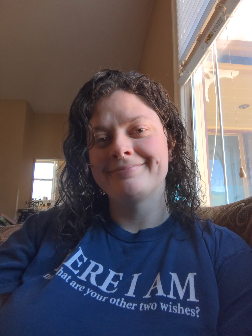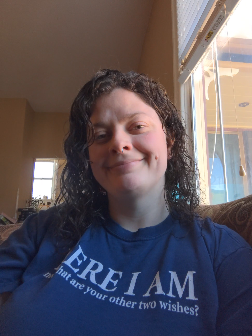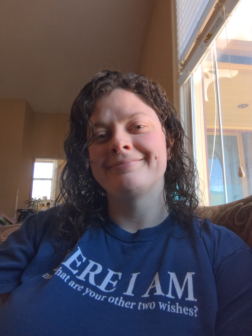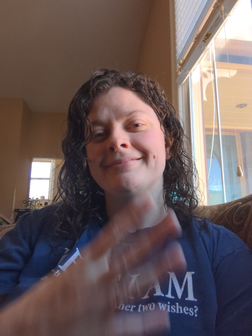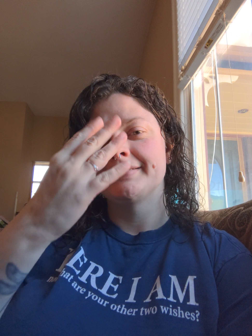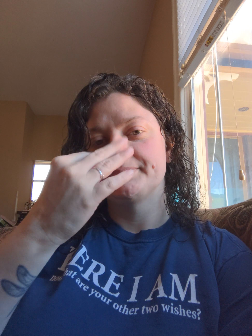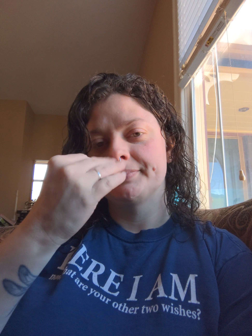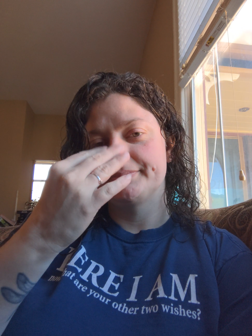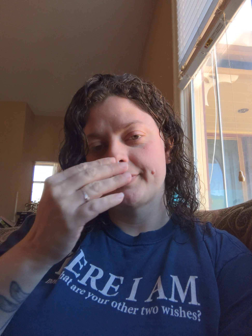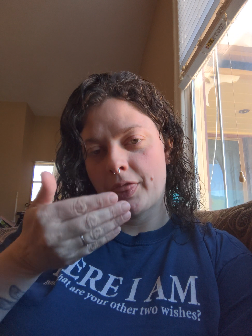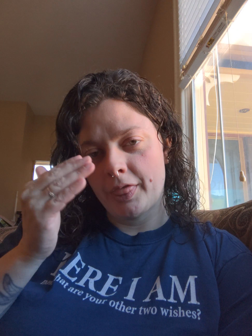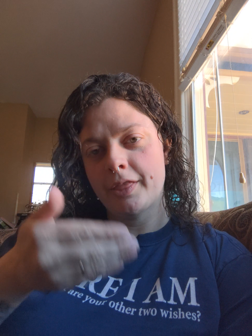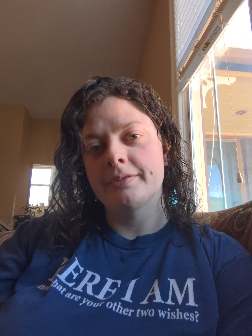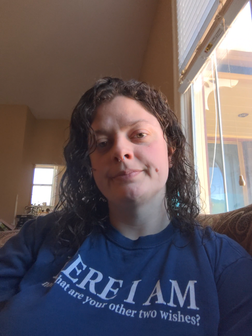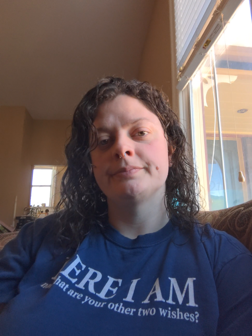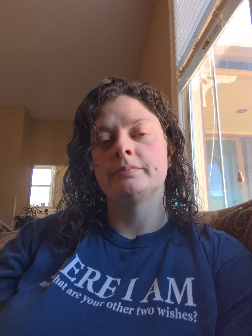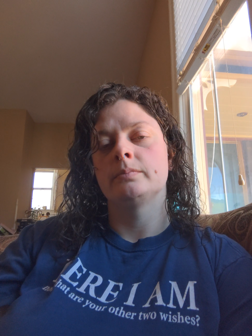sleepy